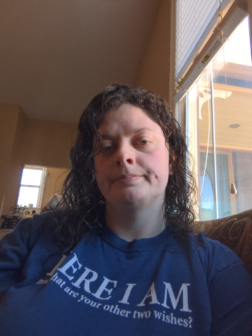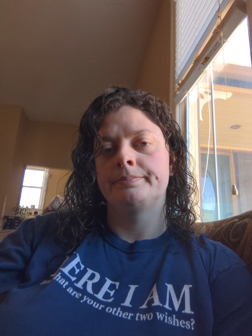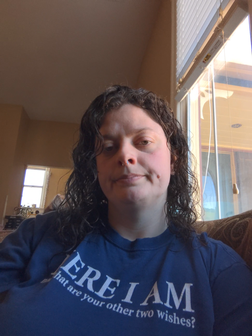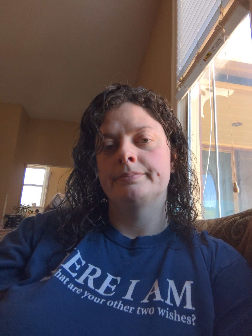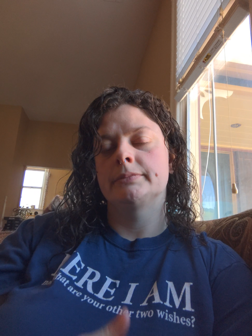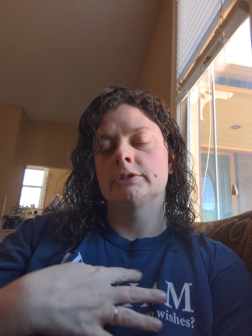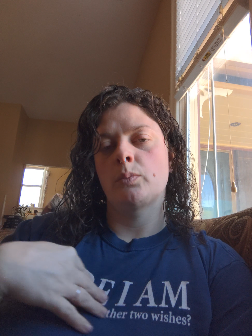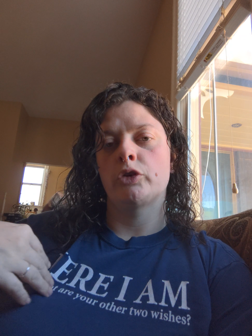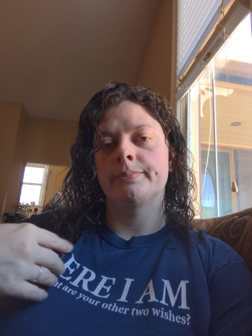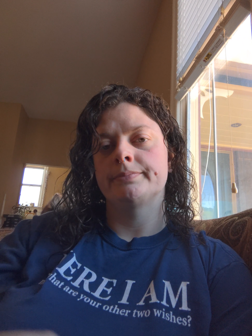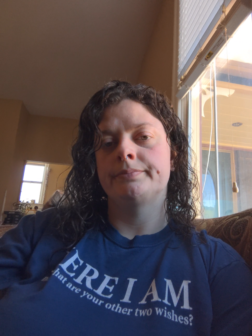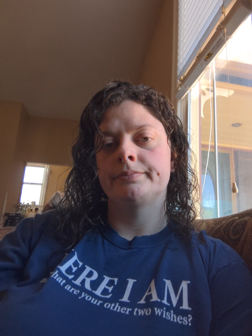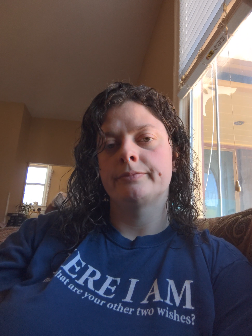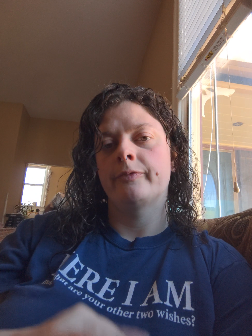zebra